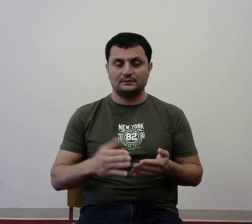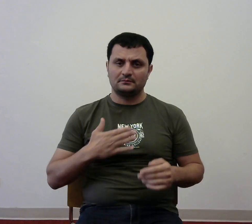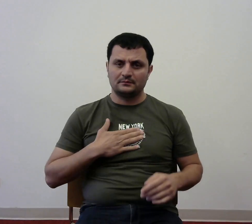mən